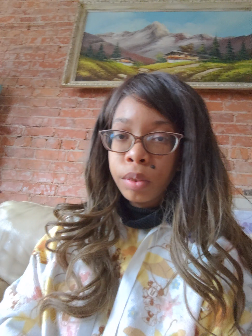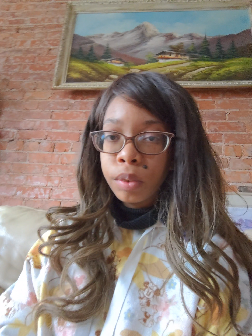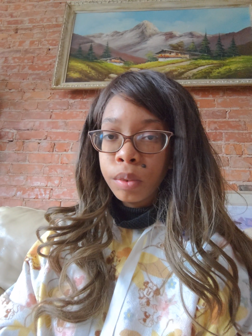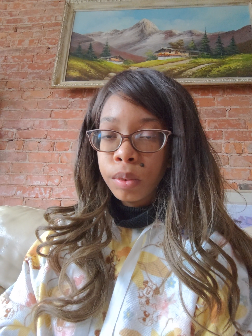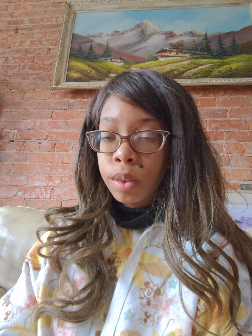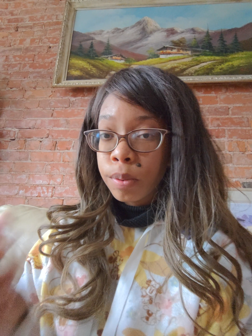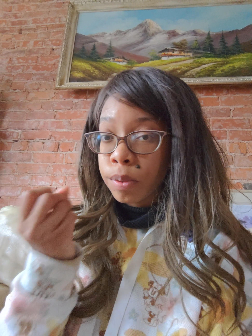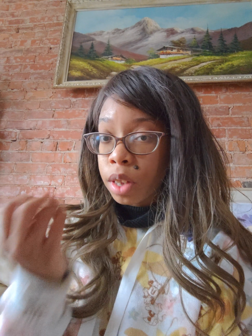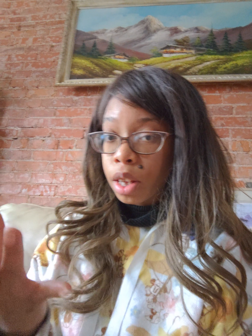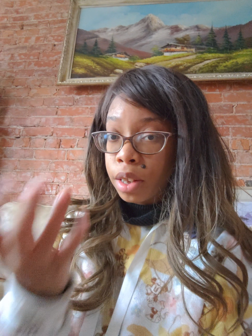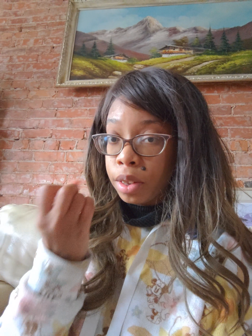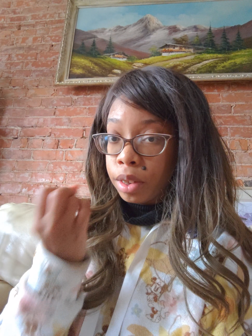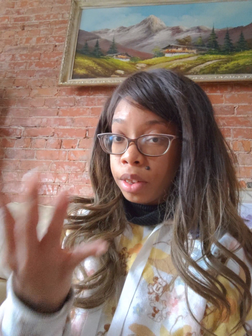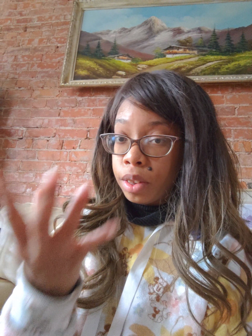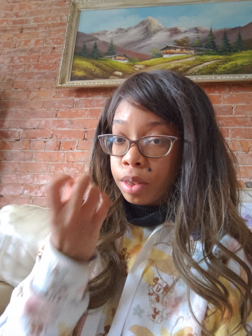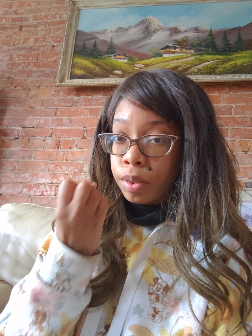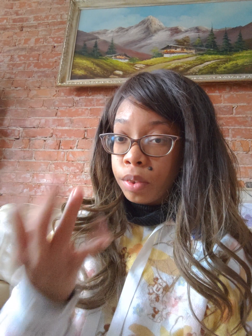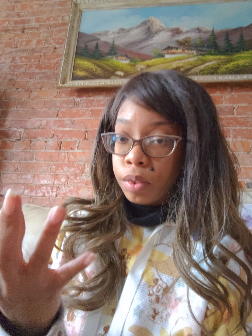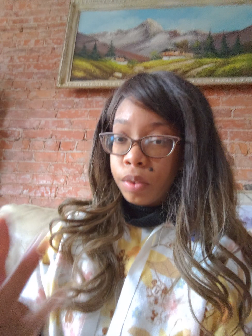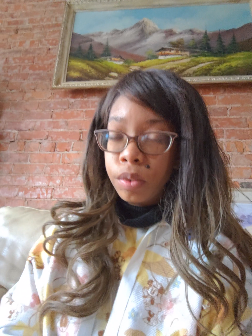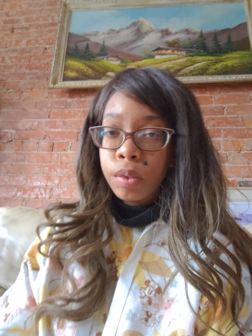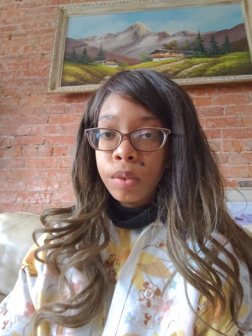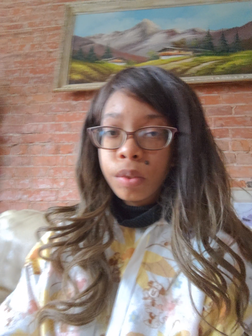many